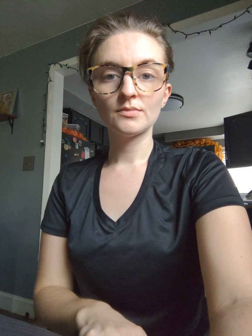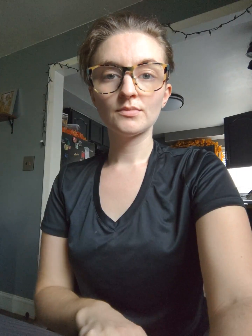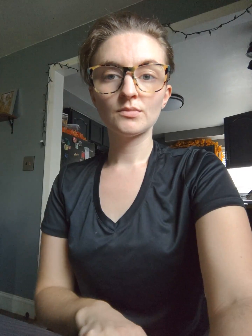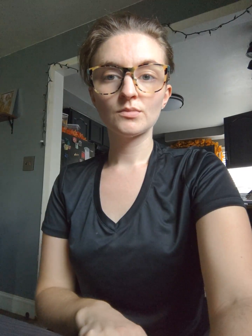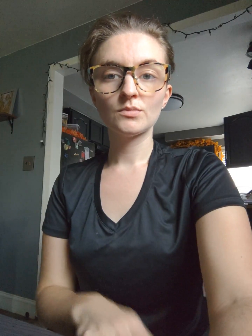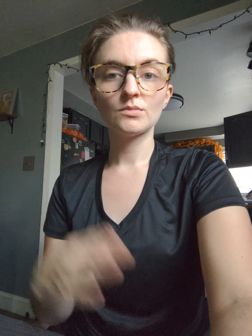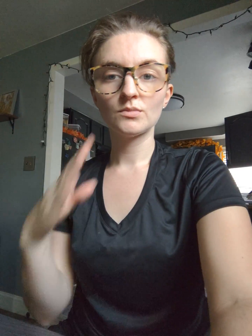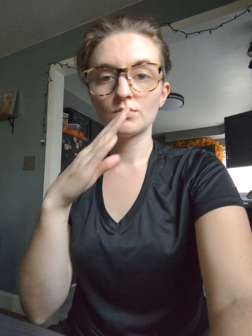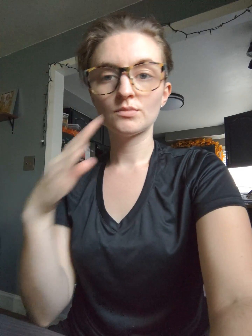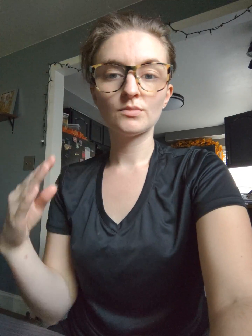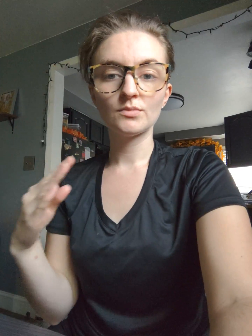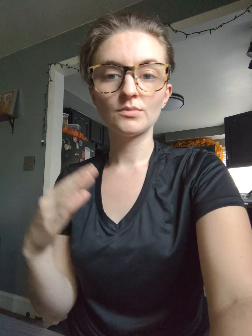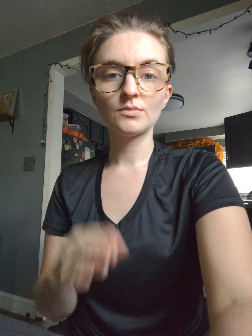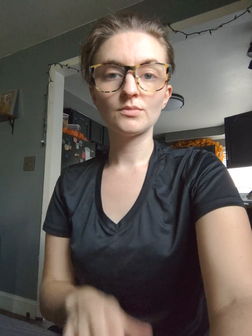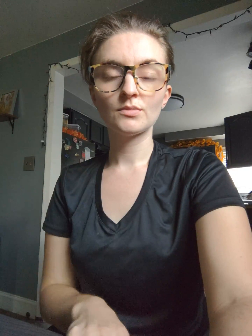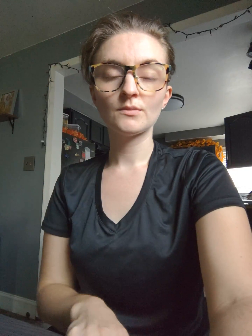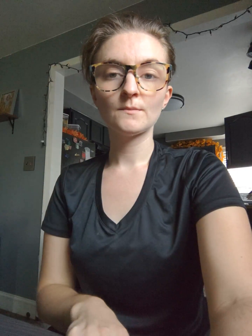roof